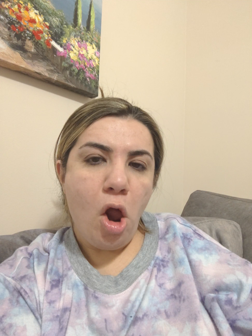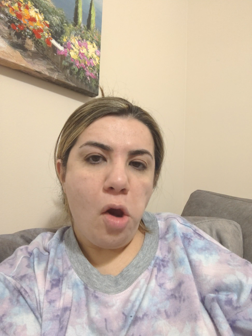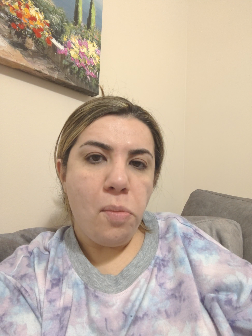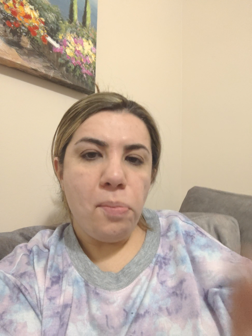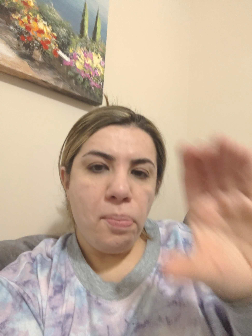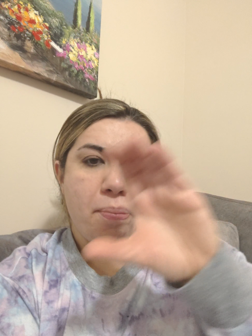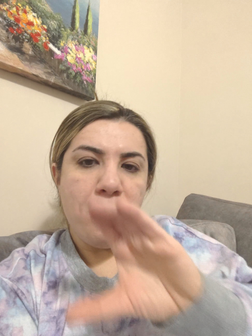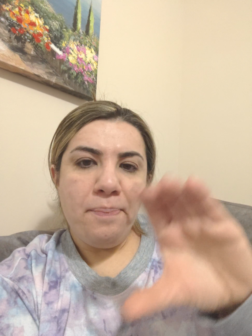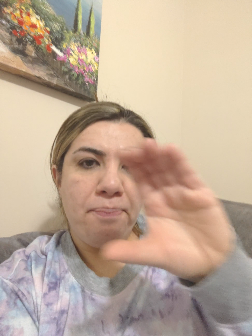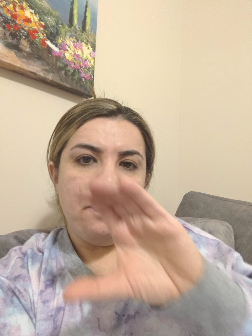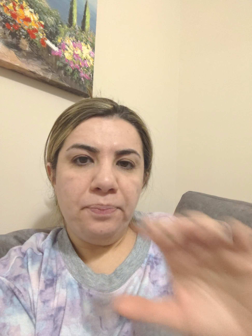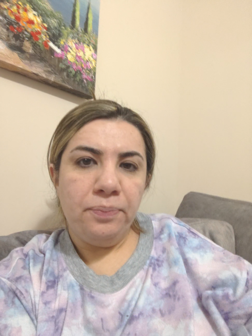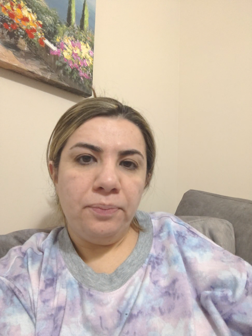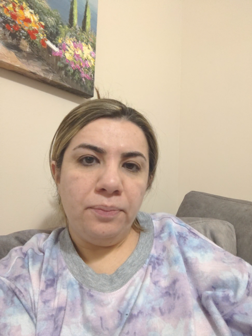chocolate